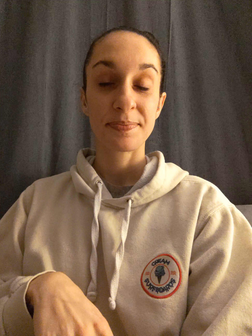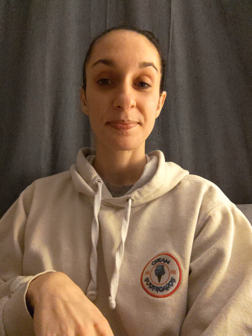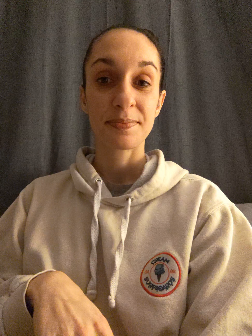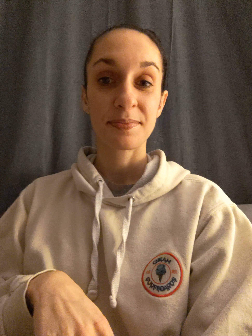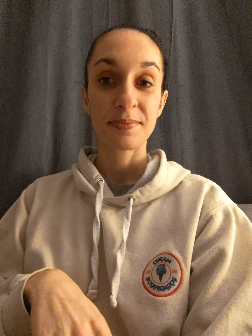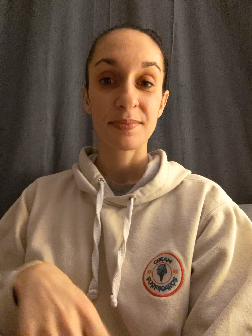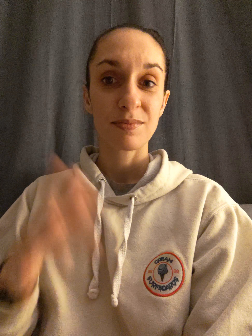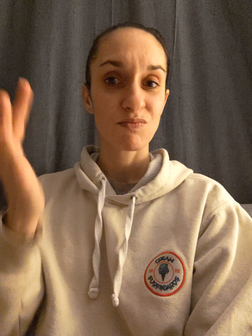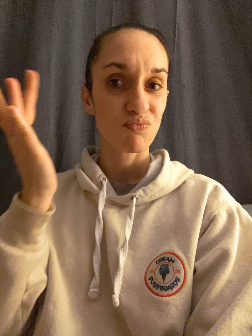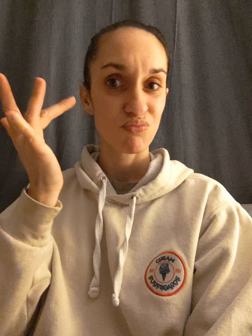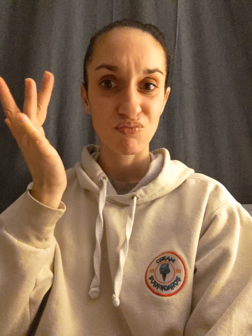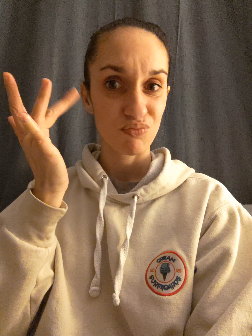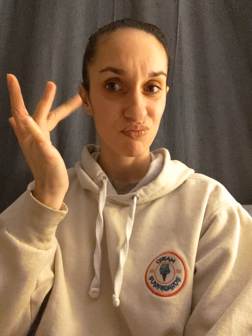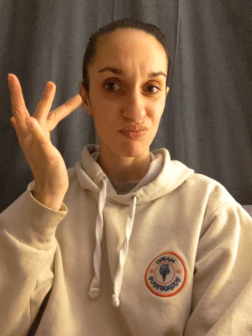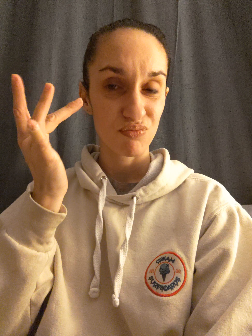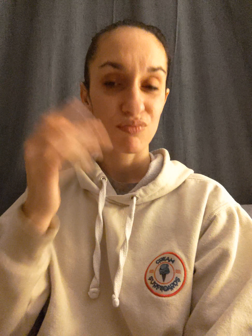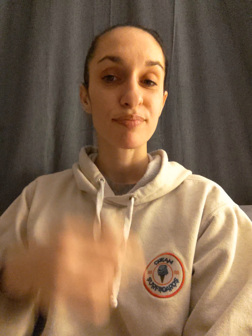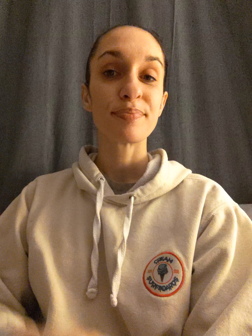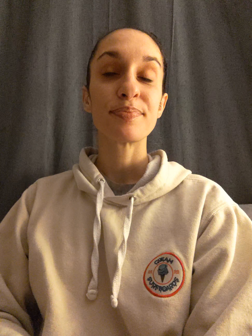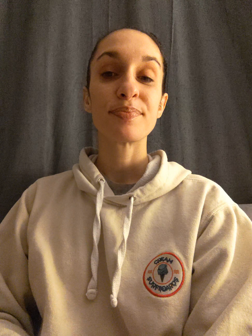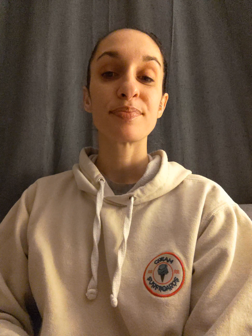why